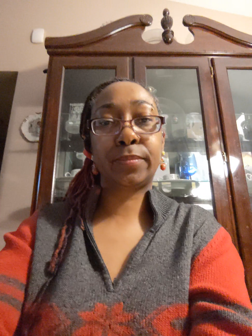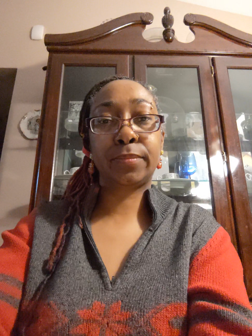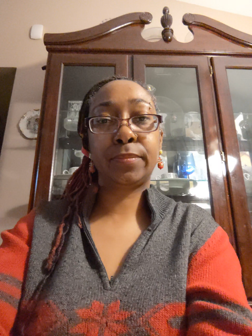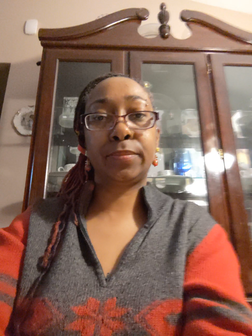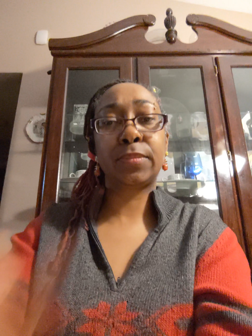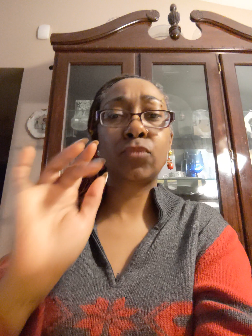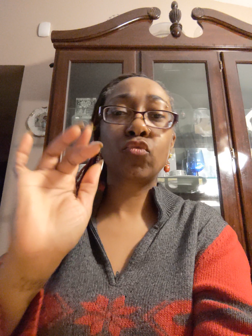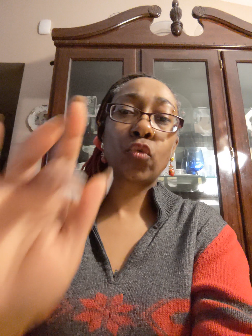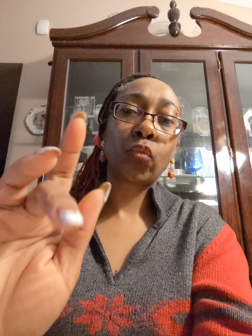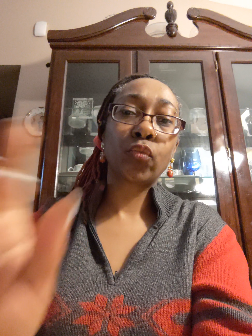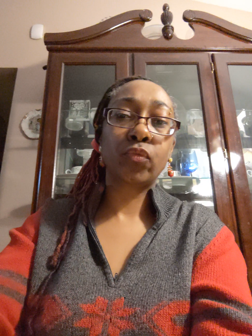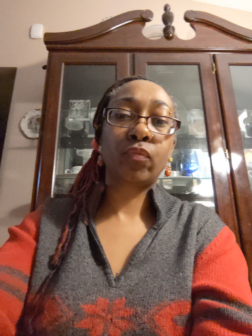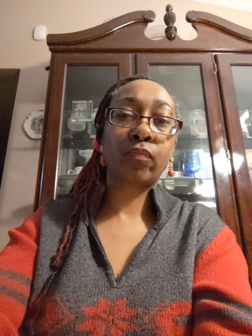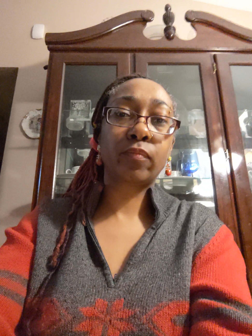touch